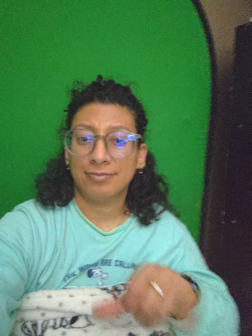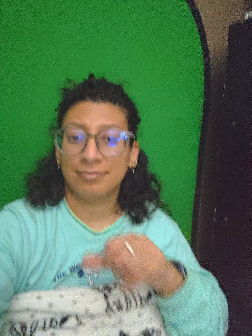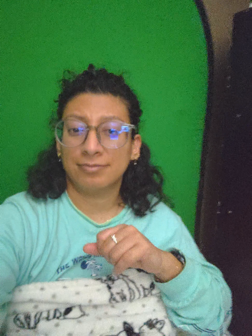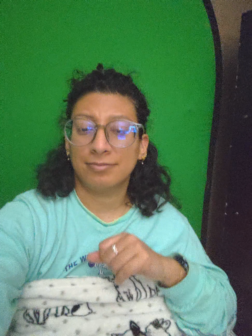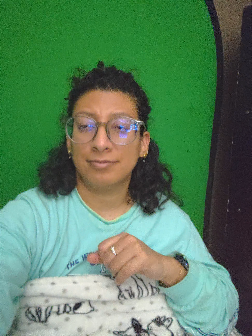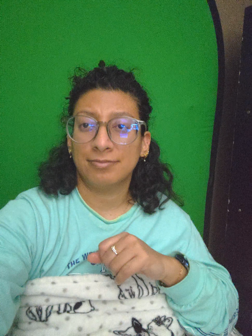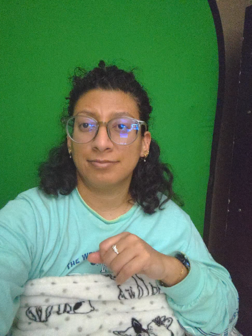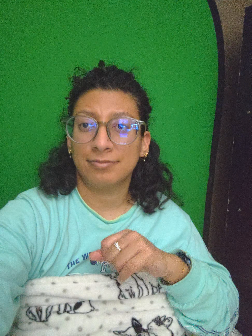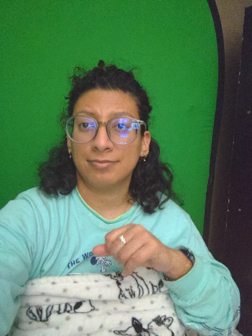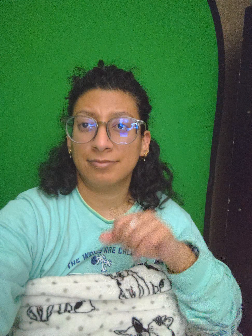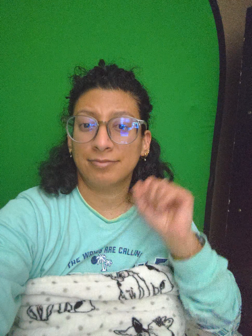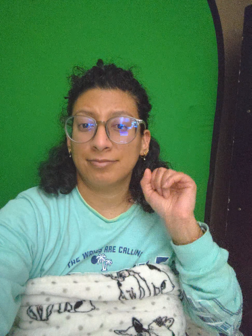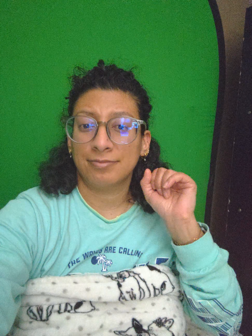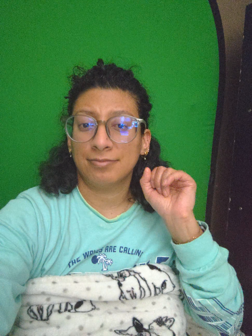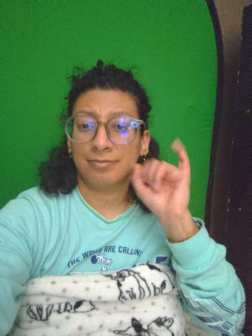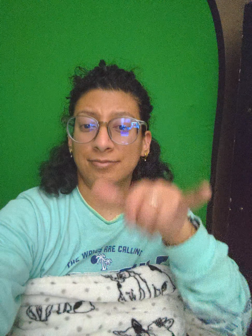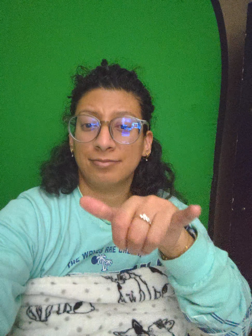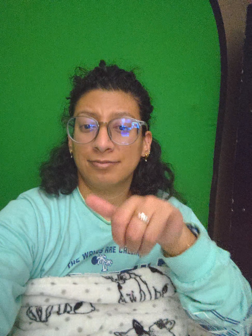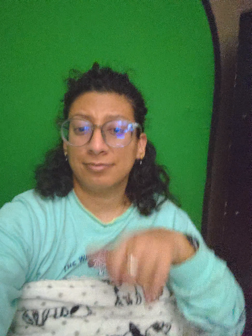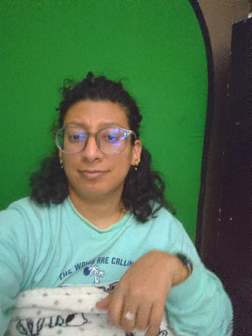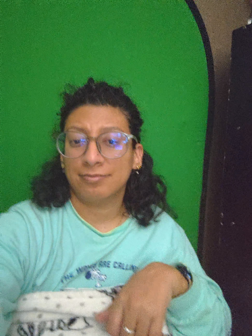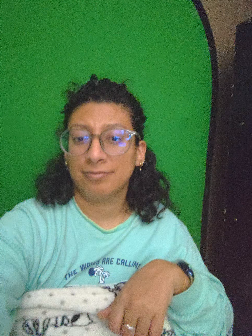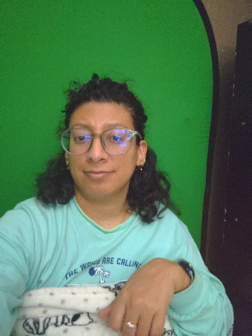that